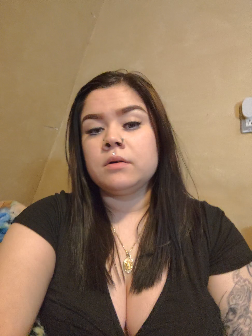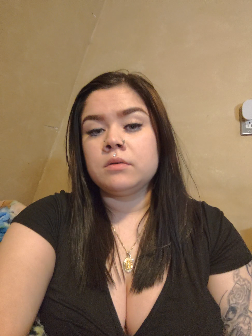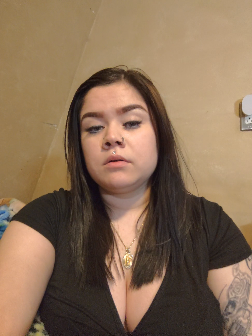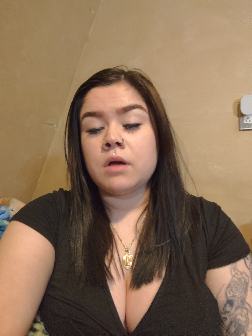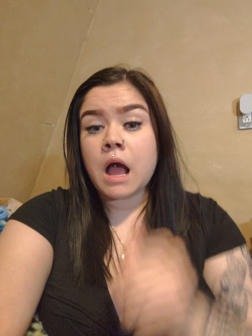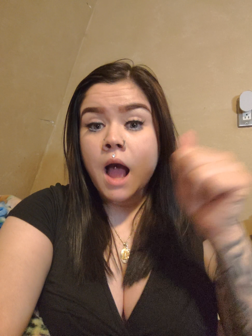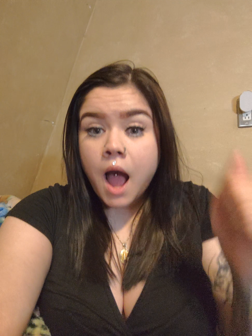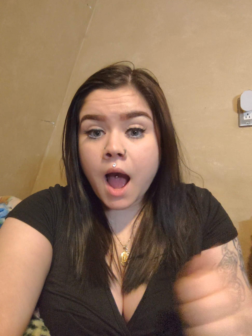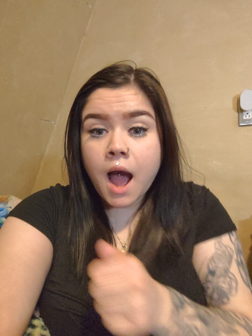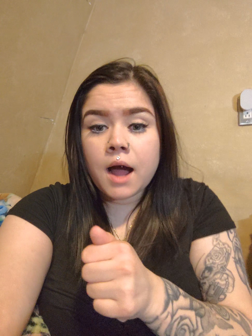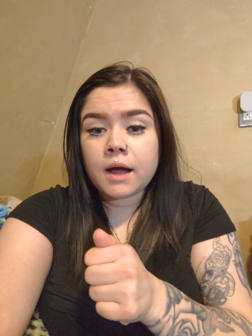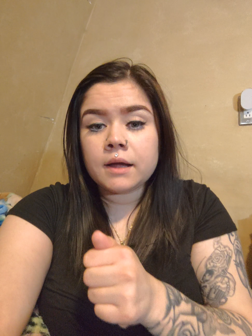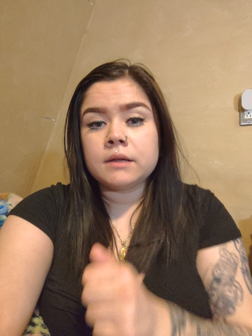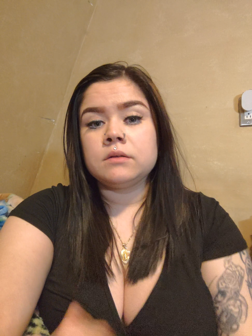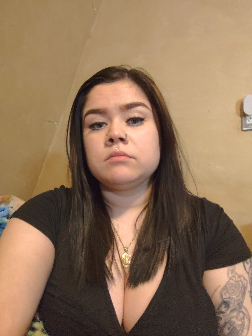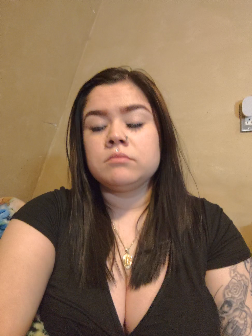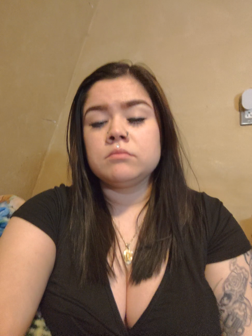hide